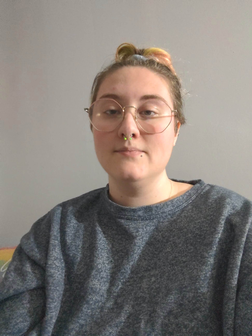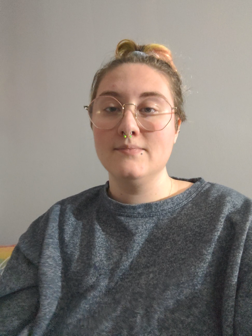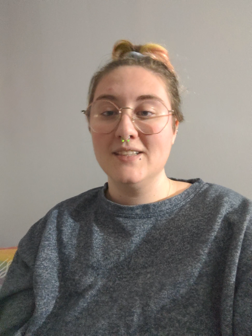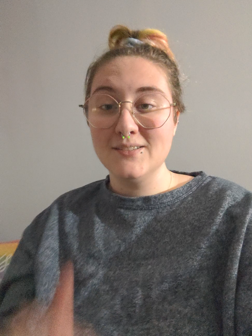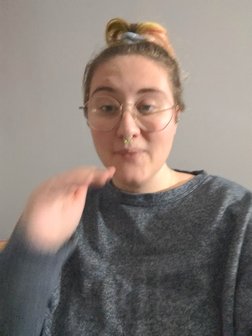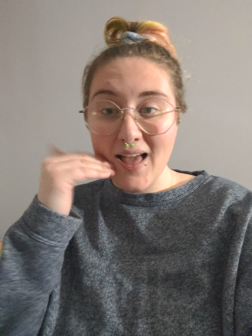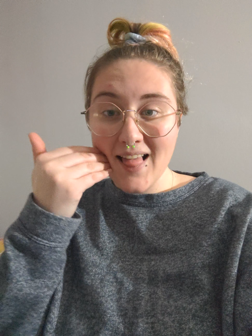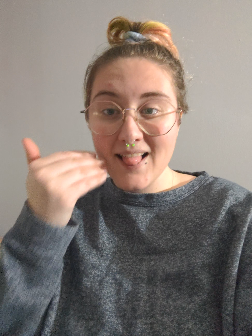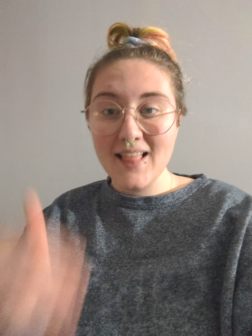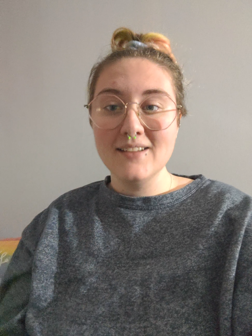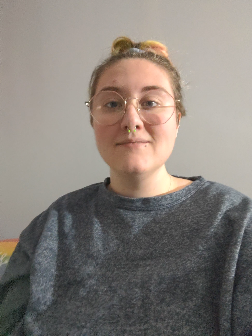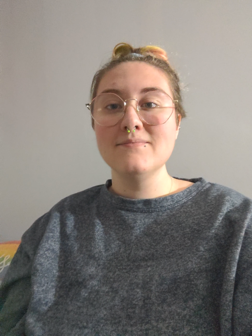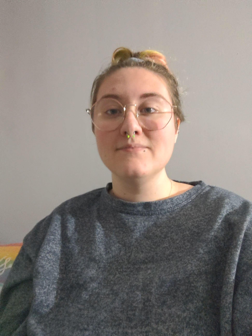smile